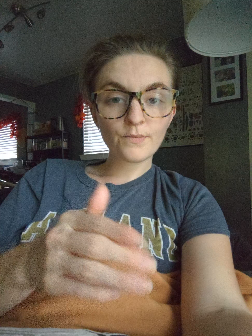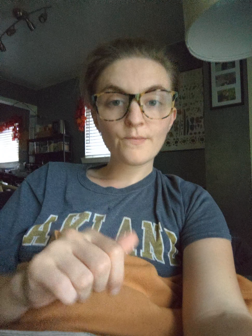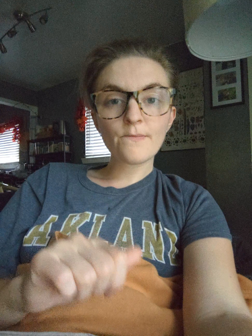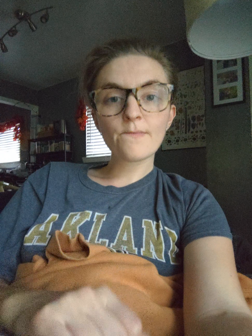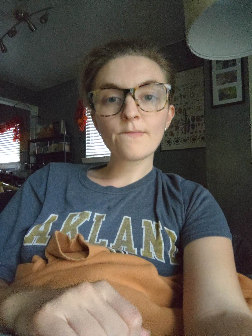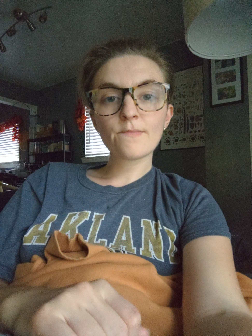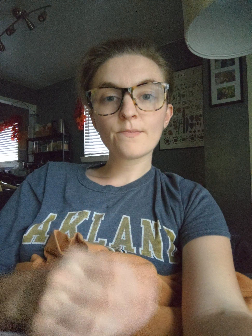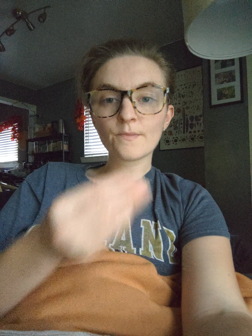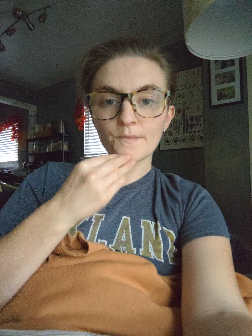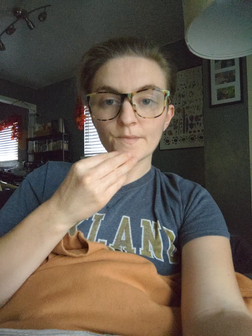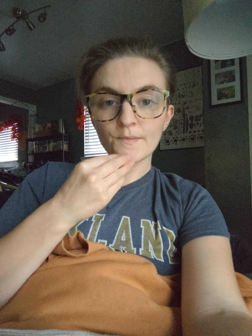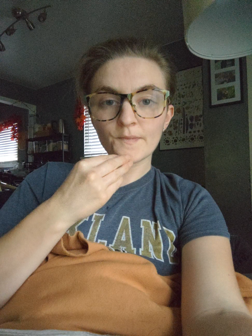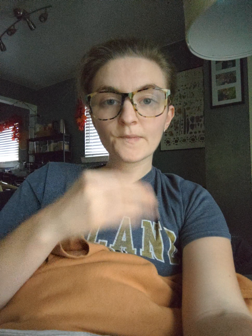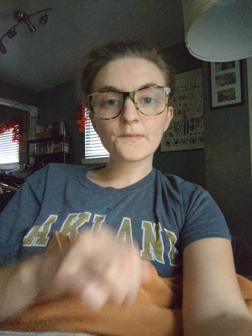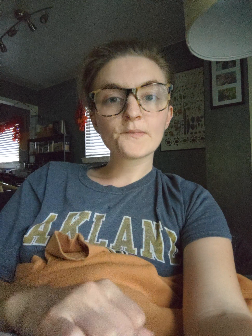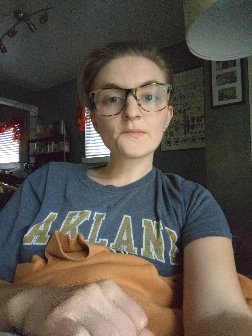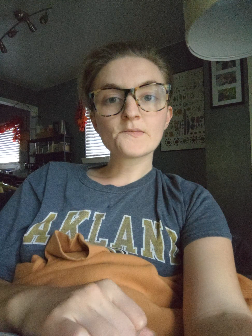eat